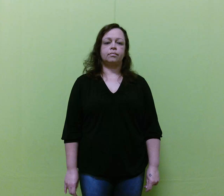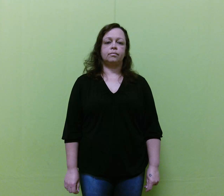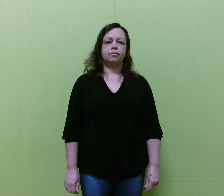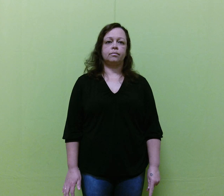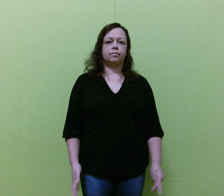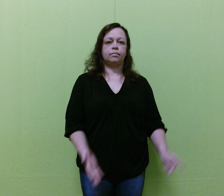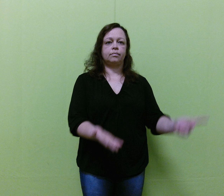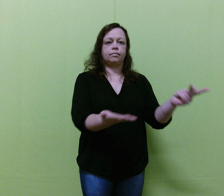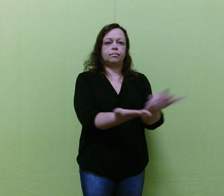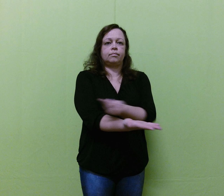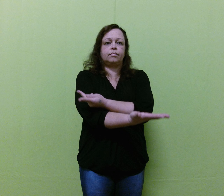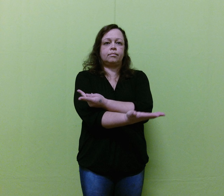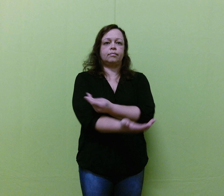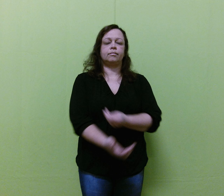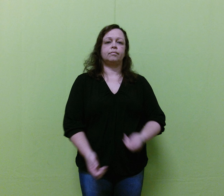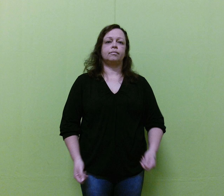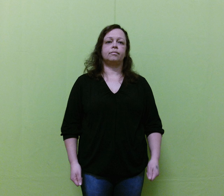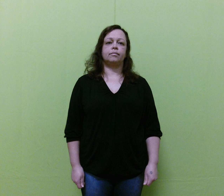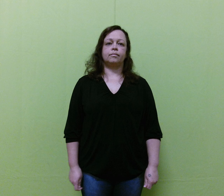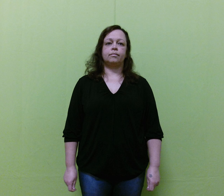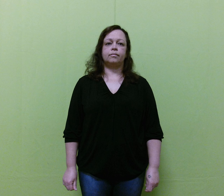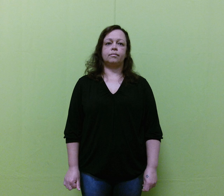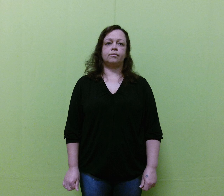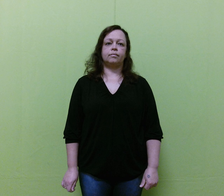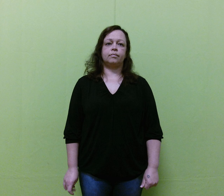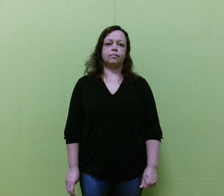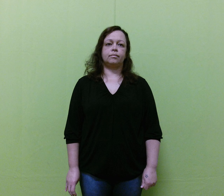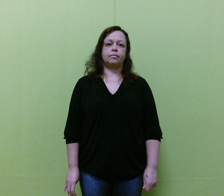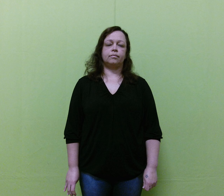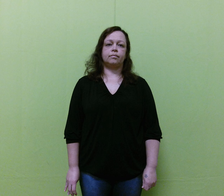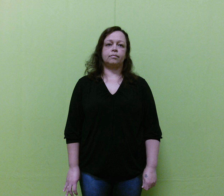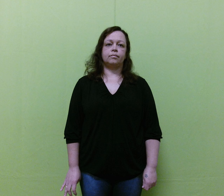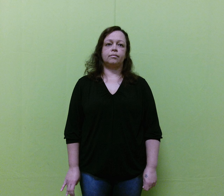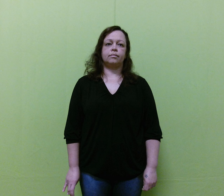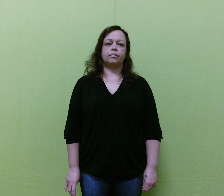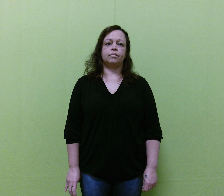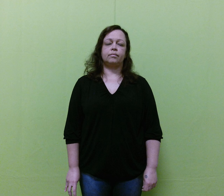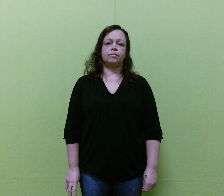acontecer